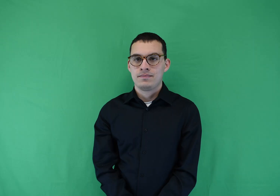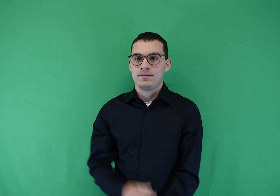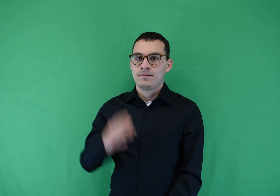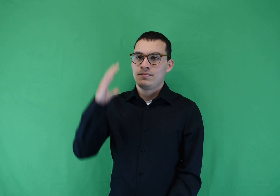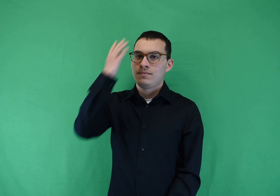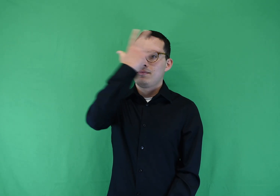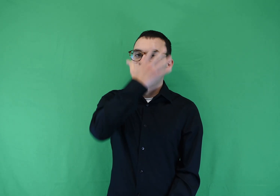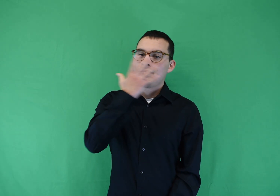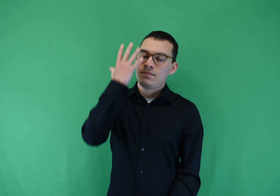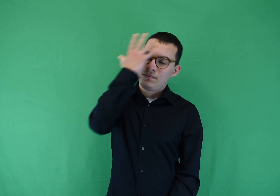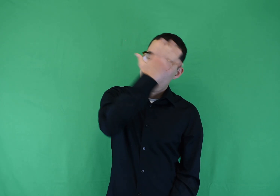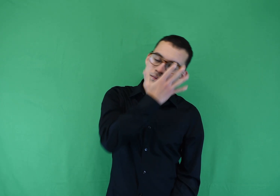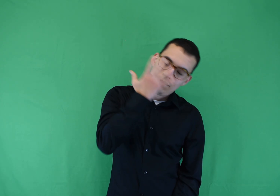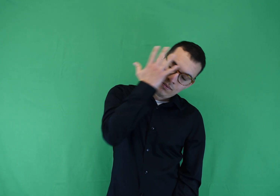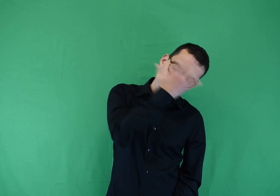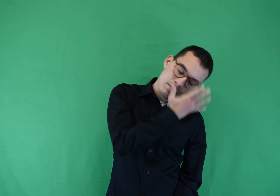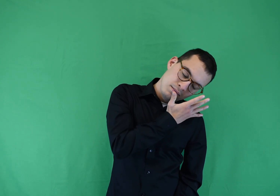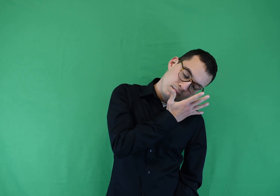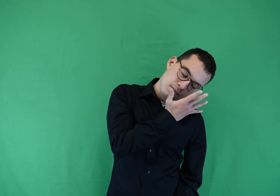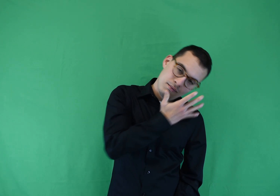mareado